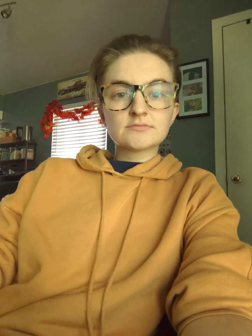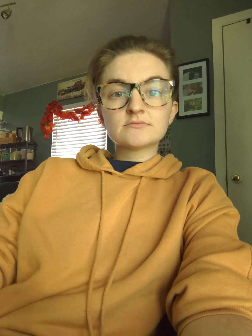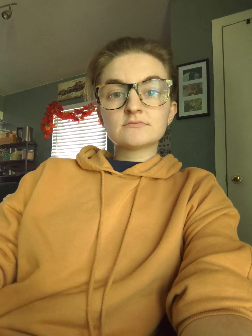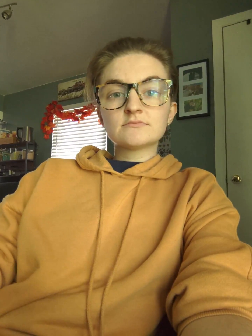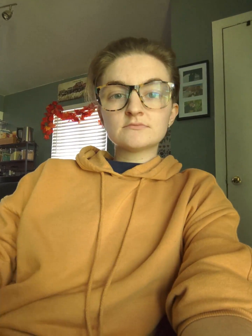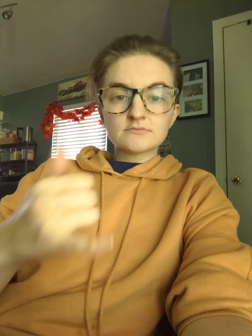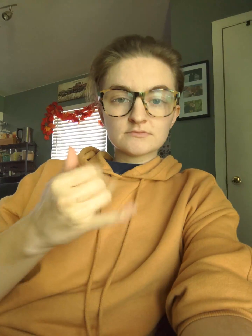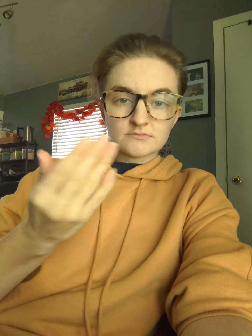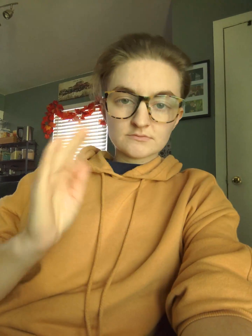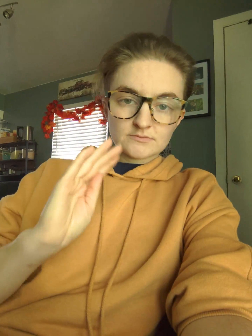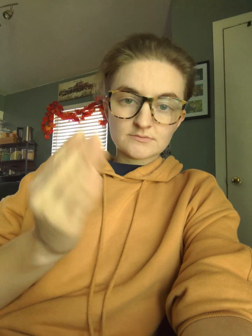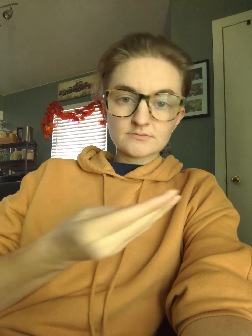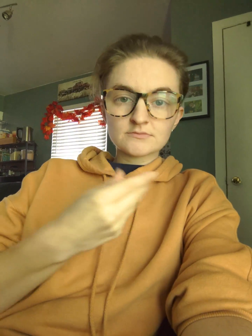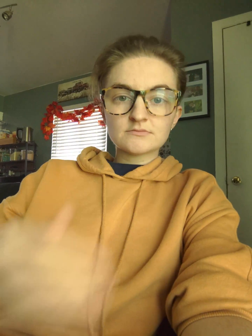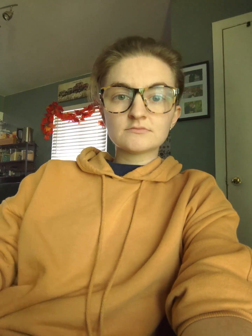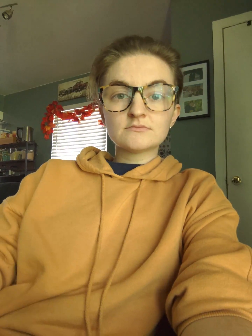playpen